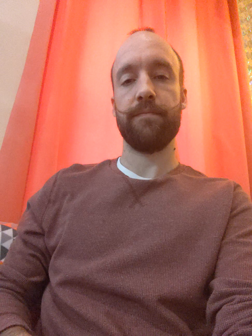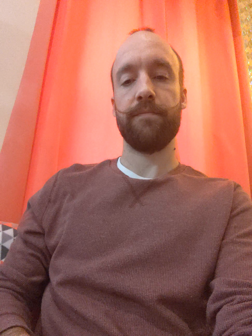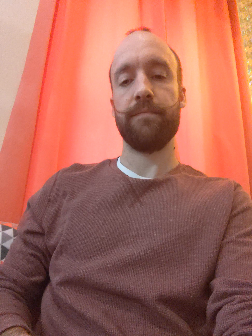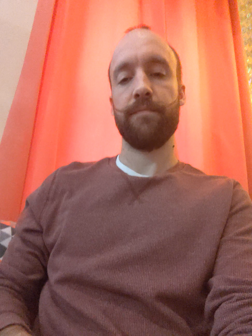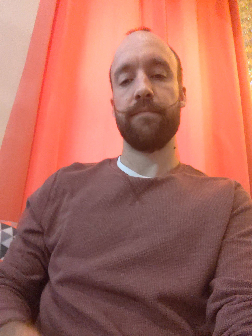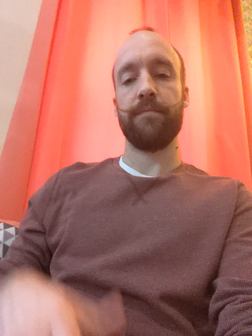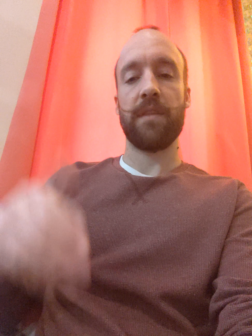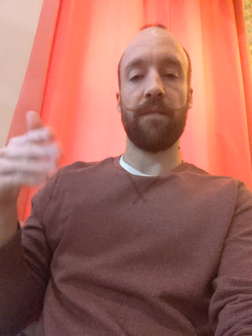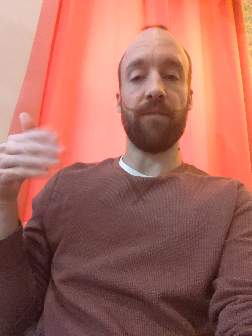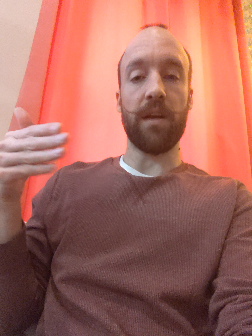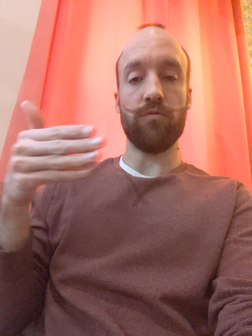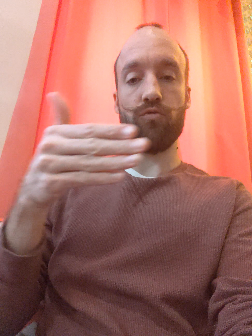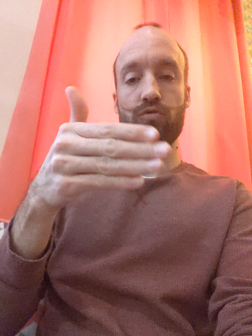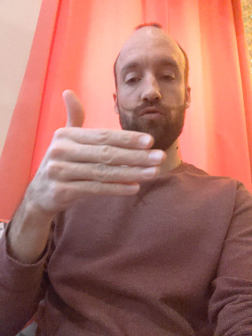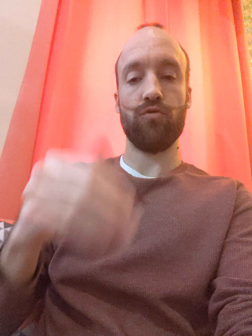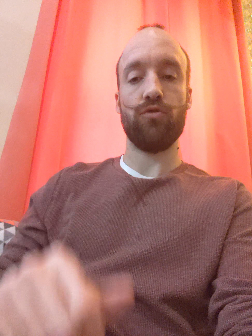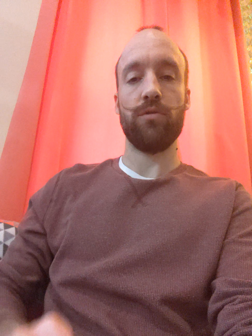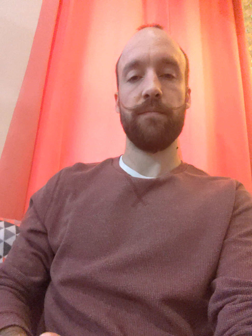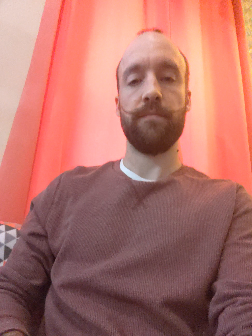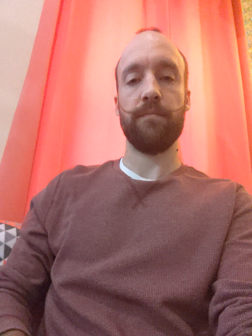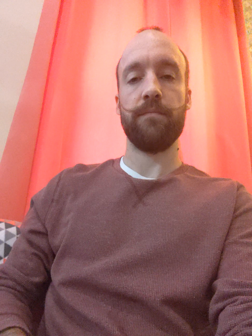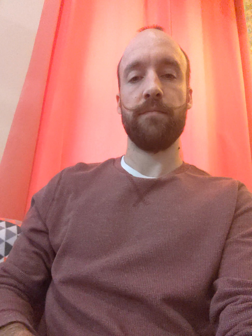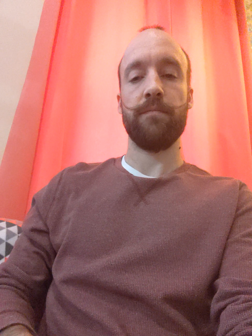fish